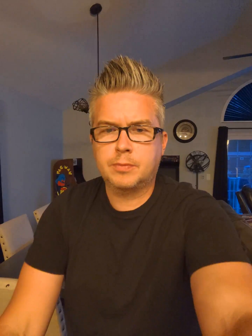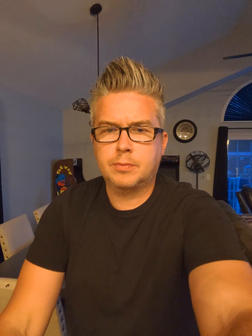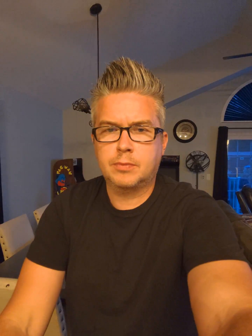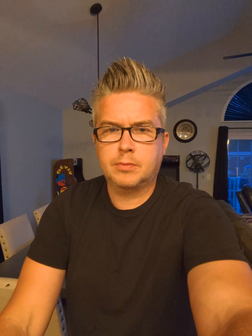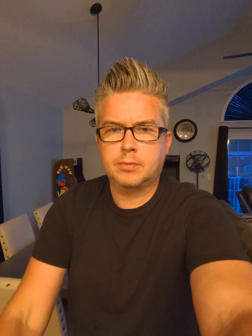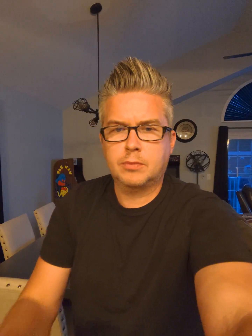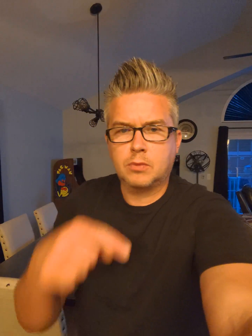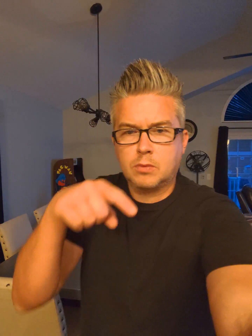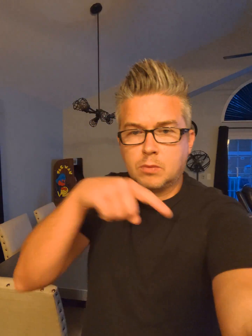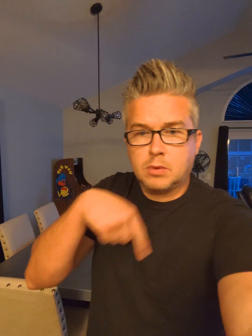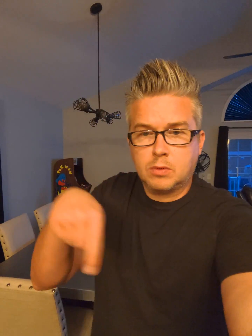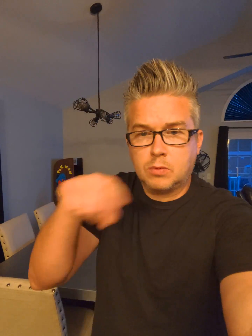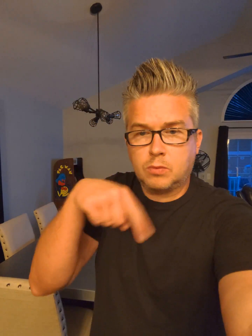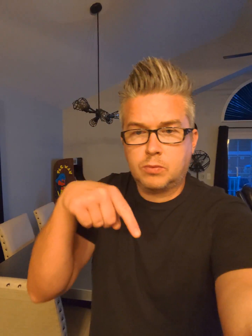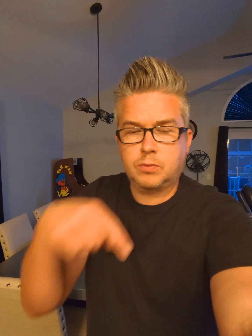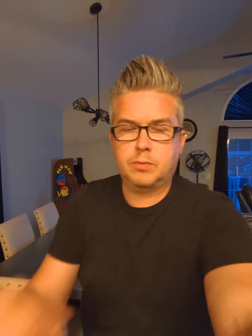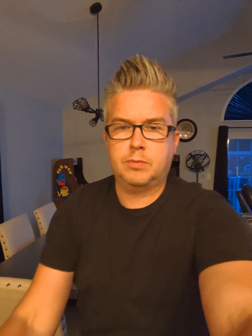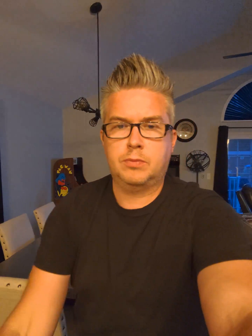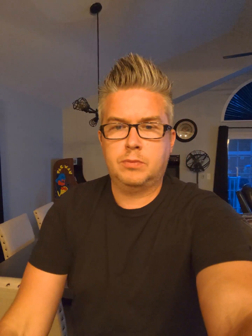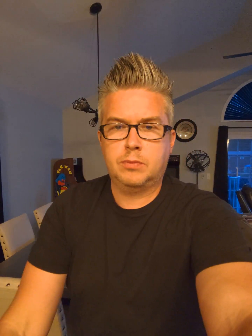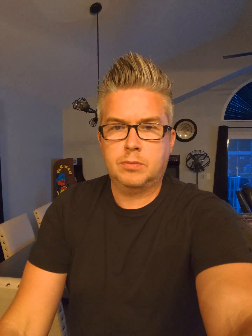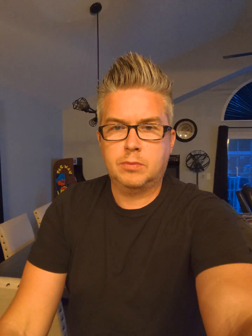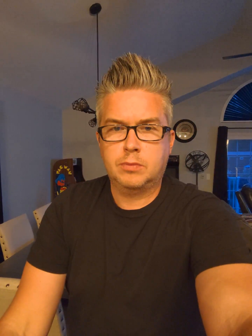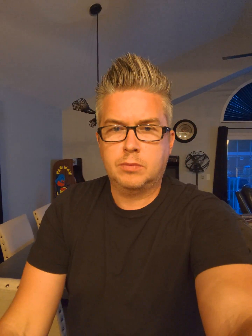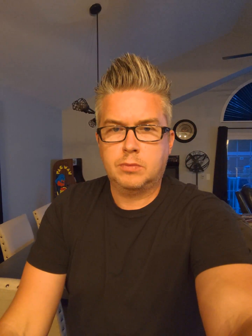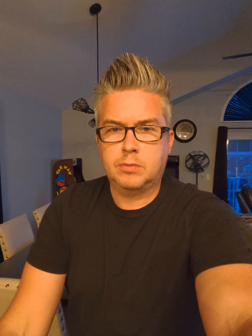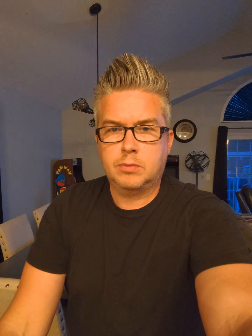around